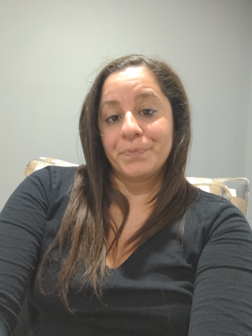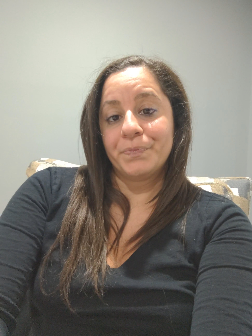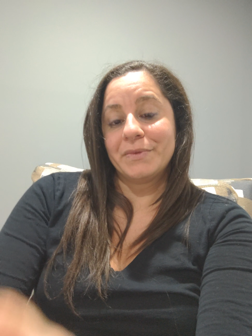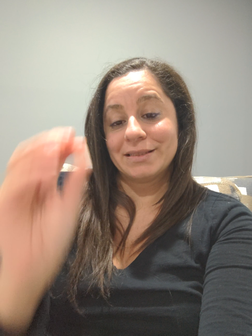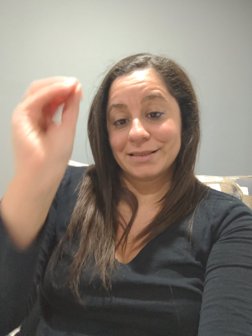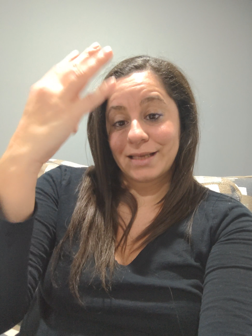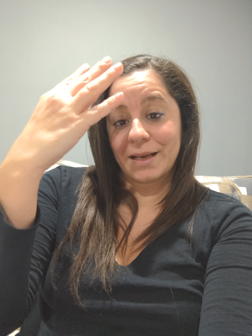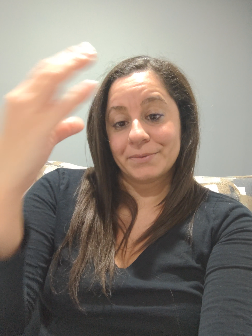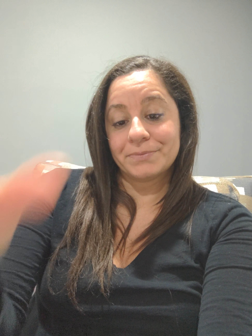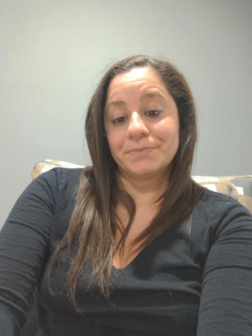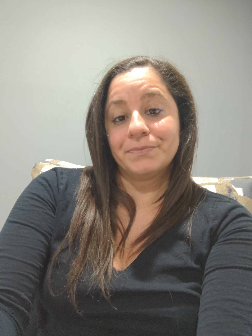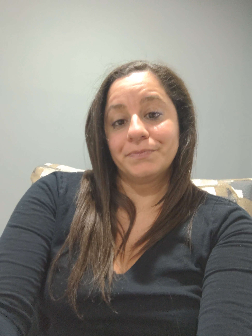sun